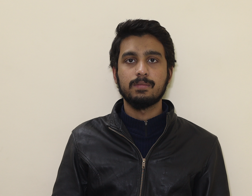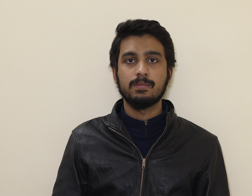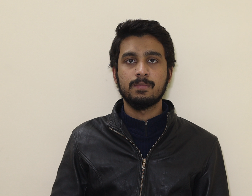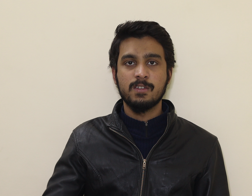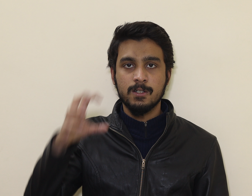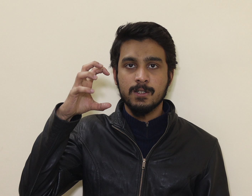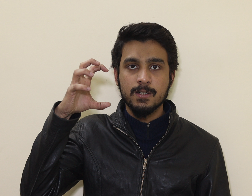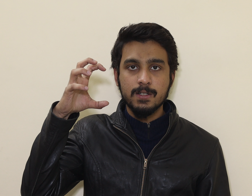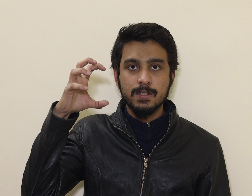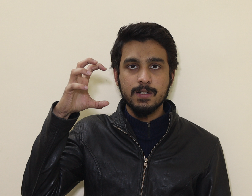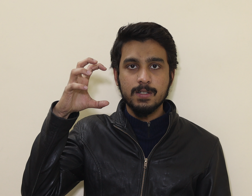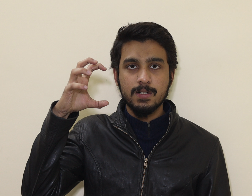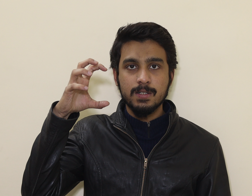stiff